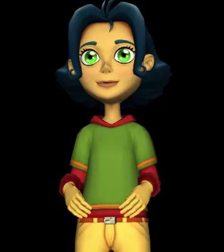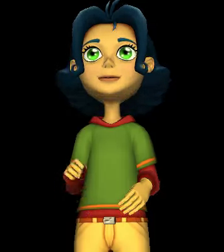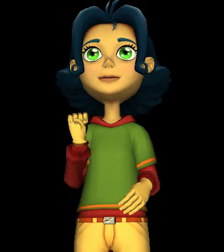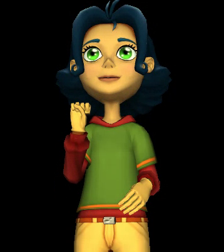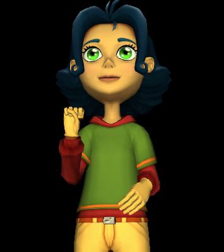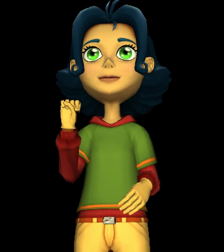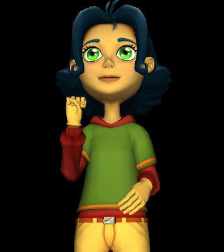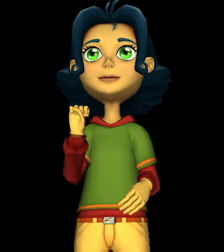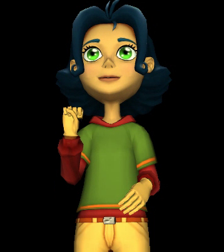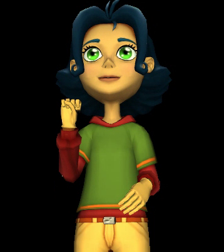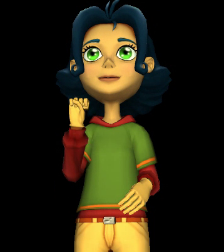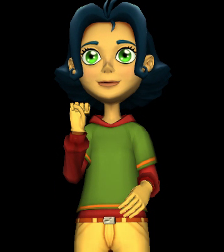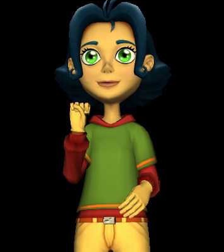السبت